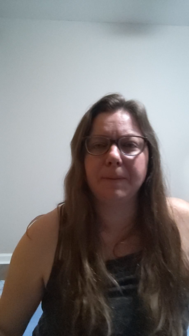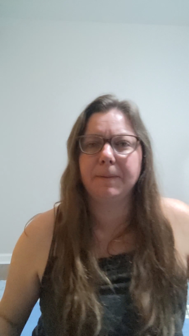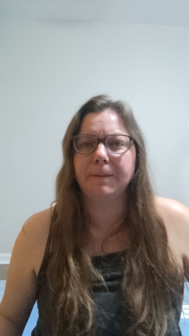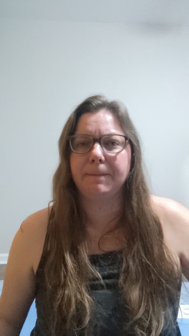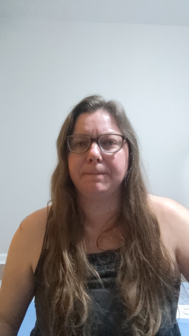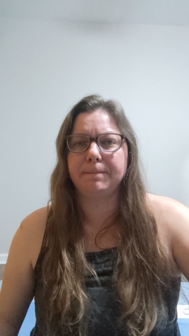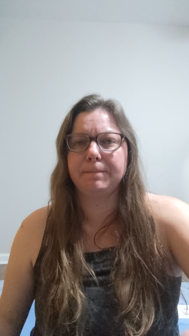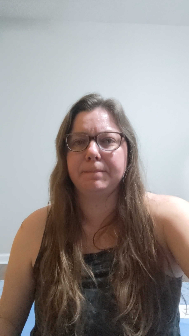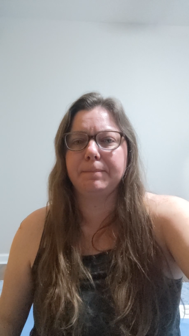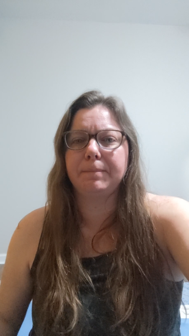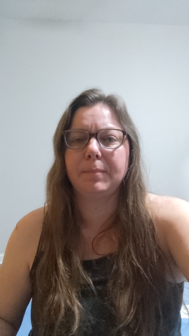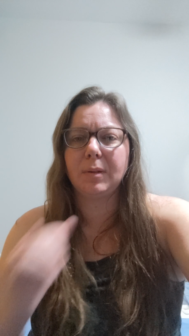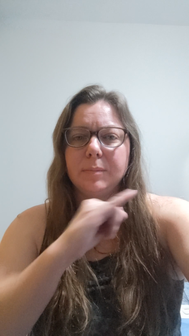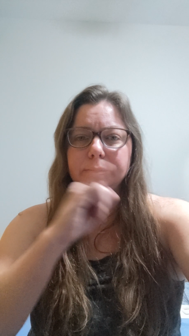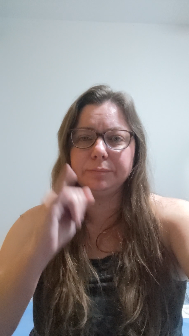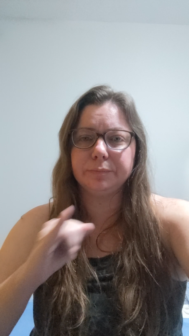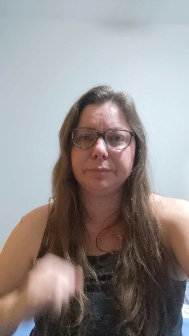draw